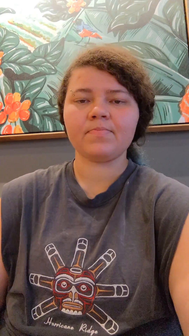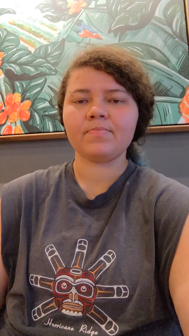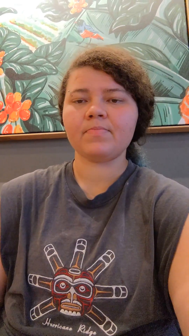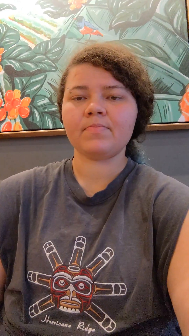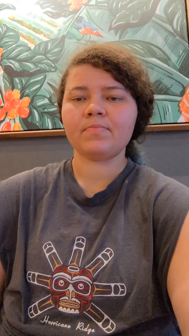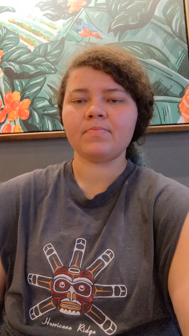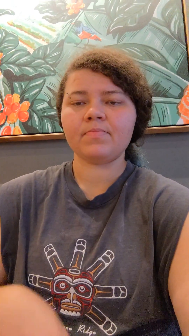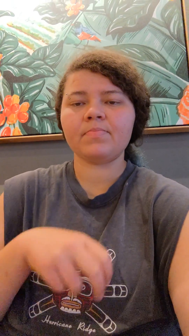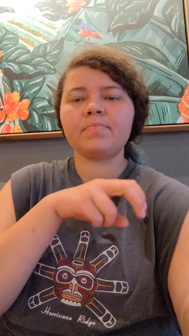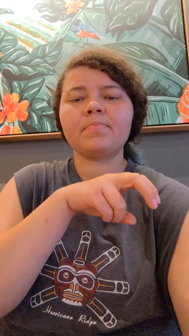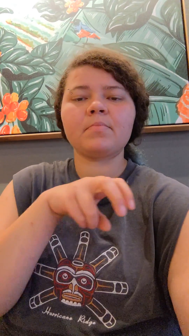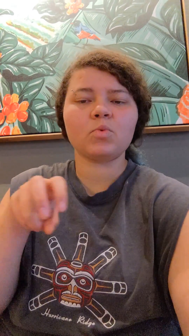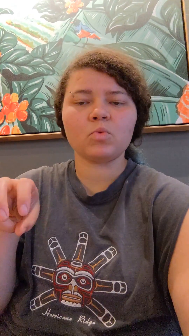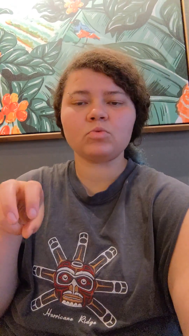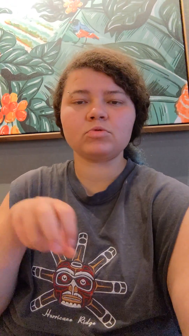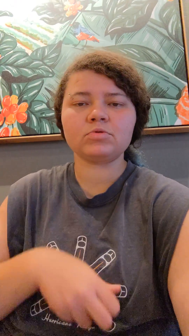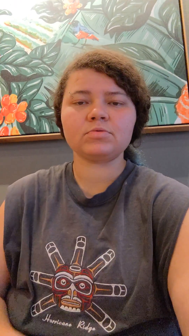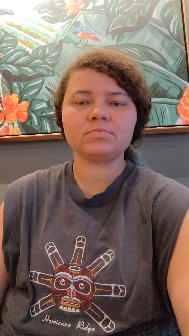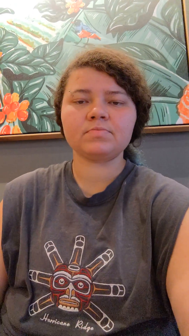porch